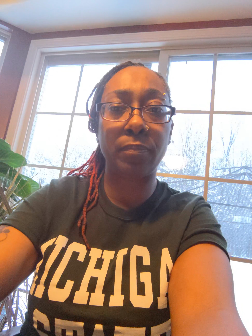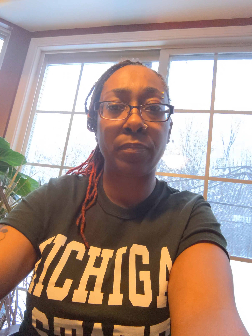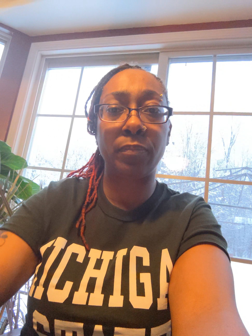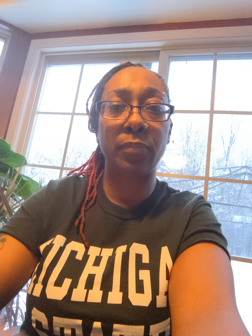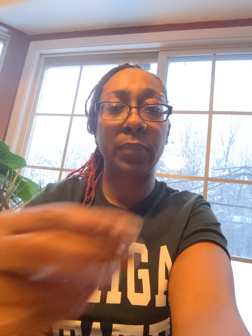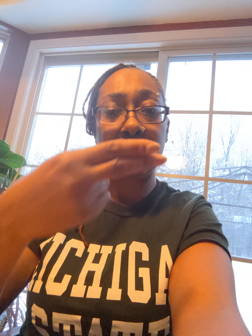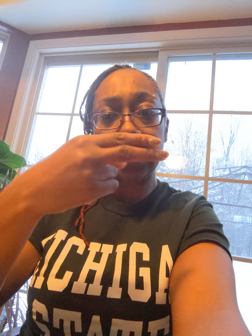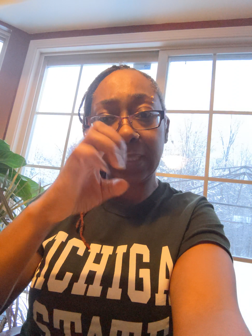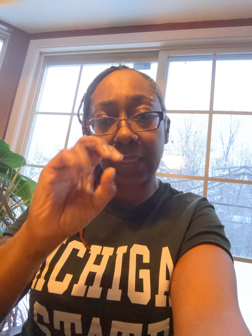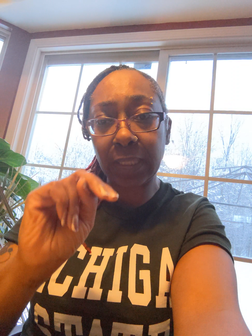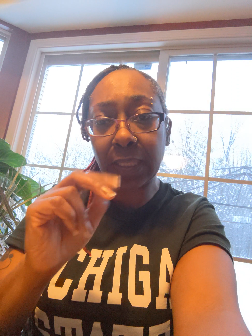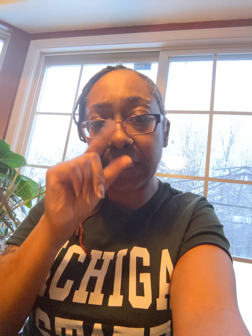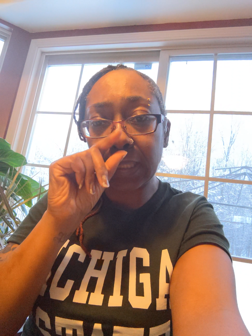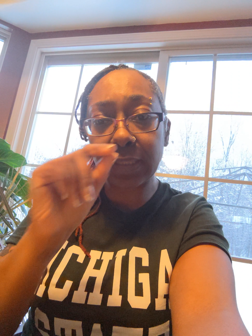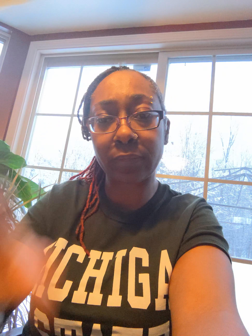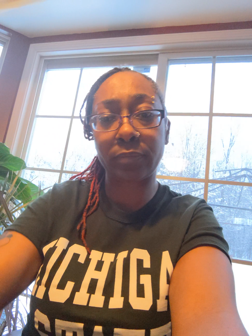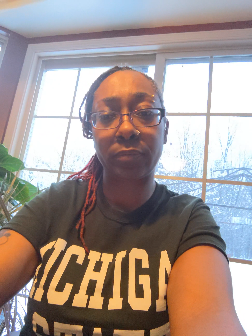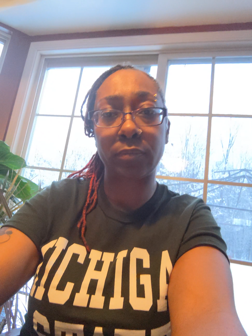hen